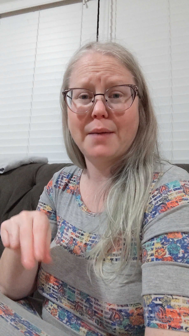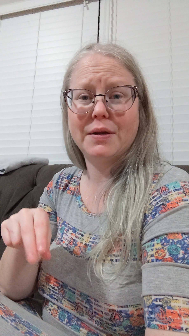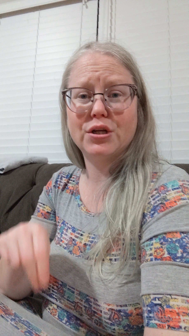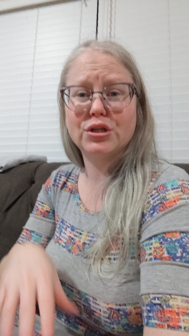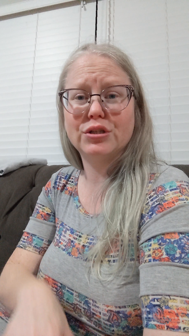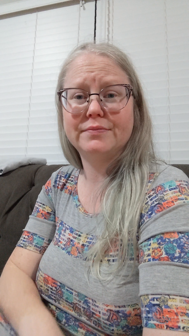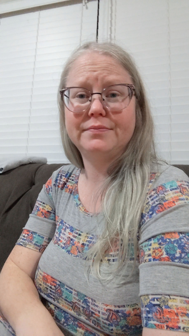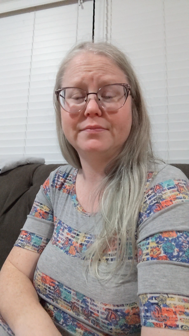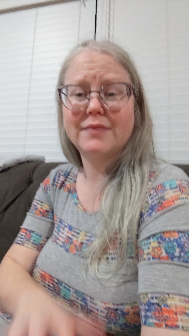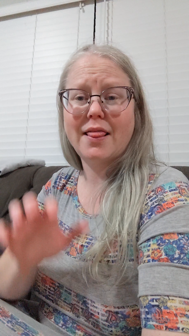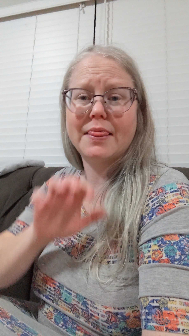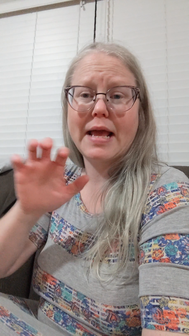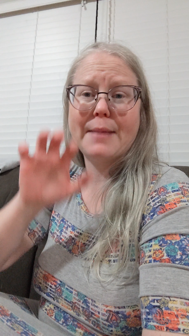climb